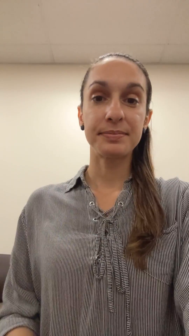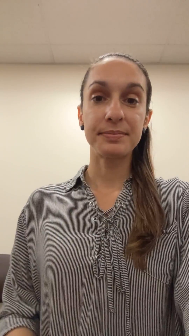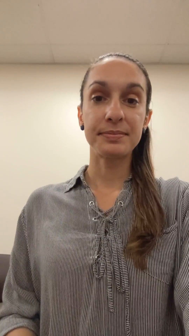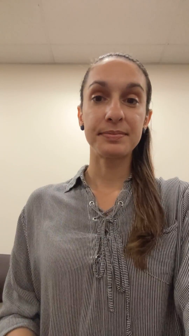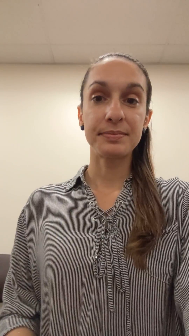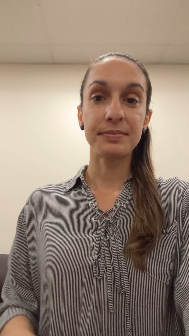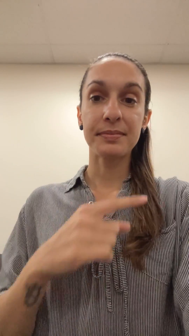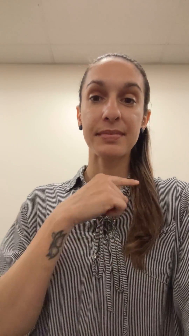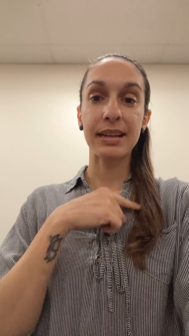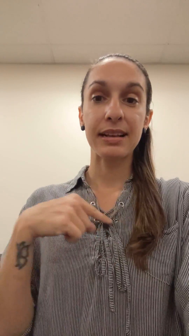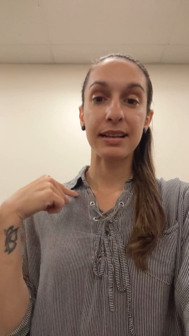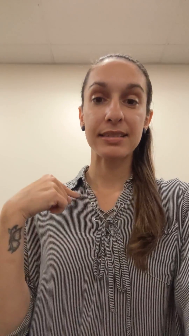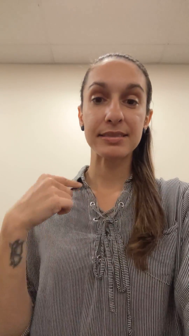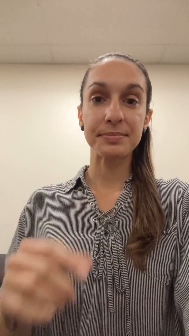necklace